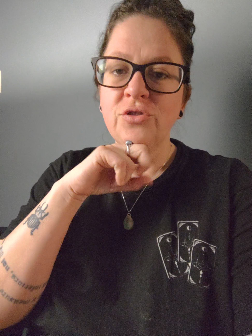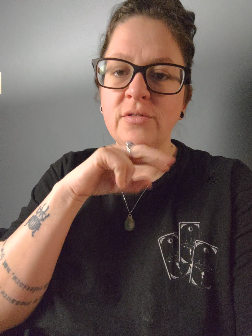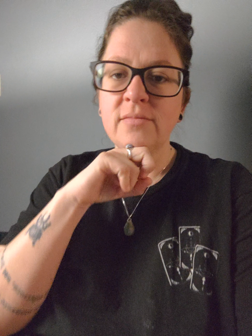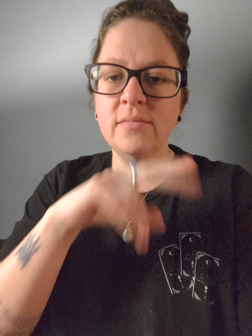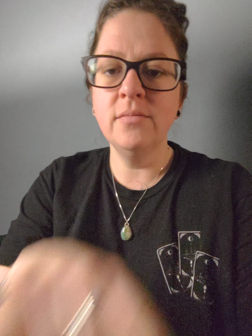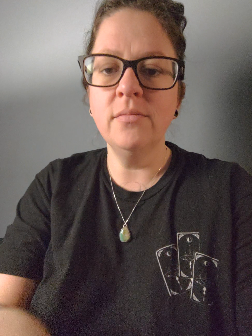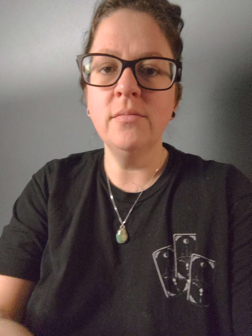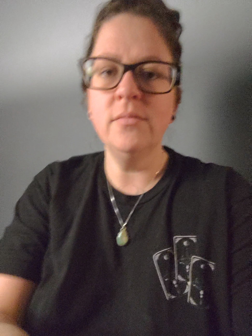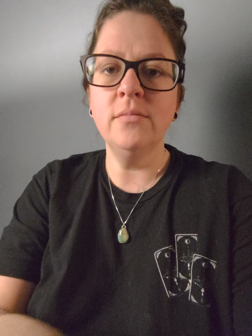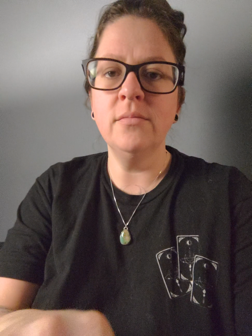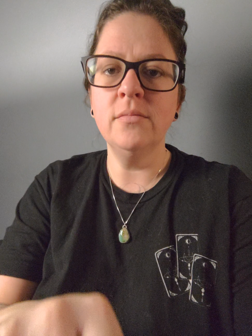frog